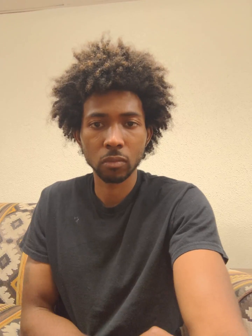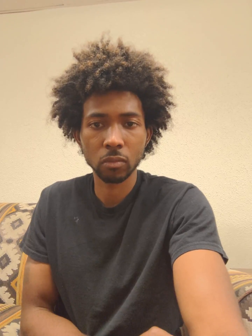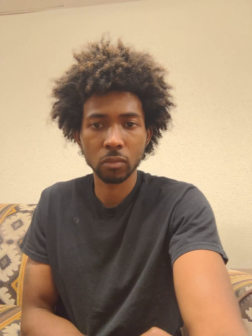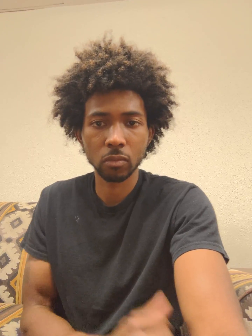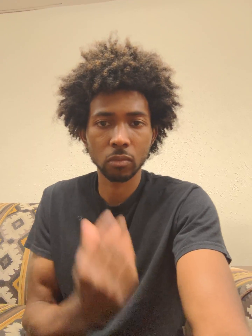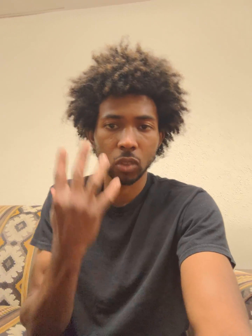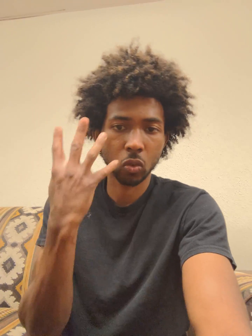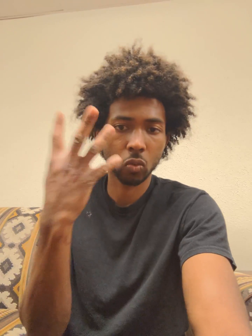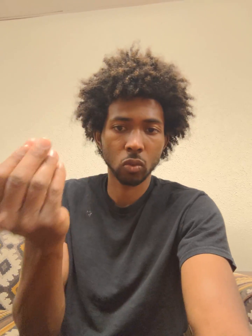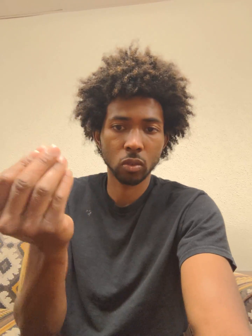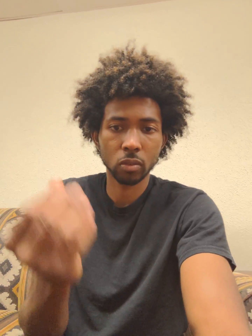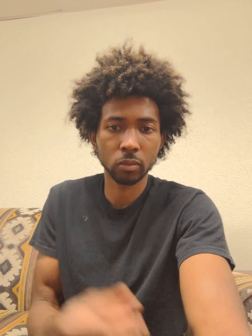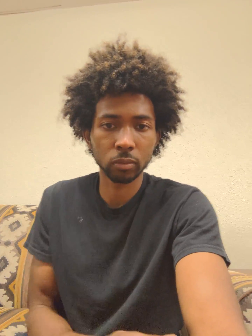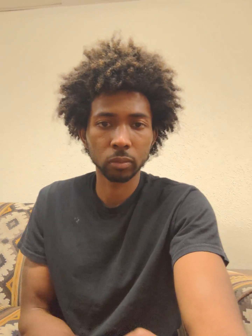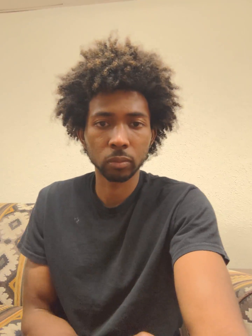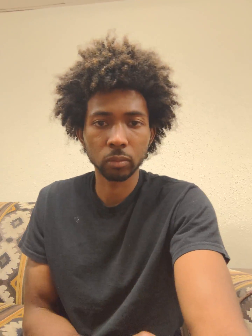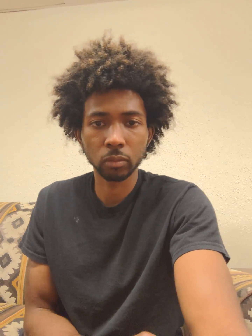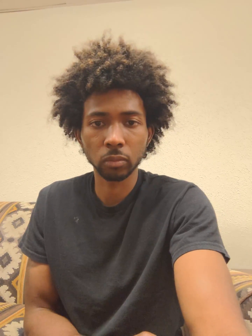going to